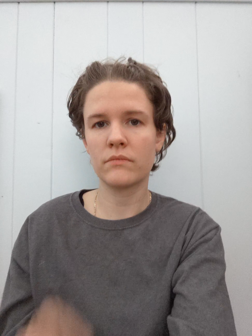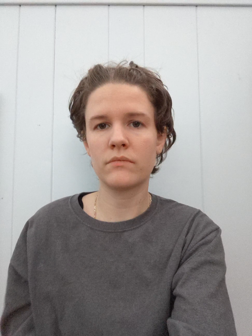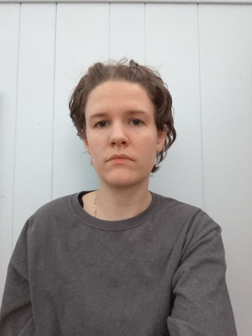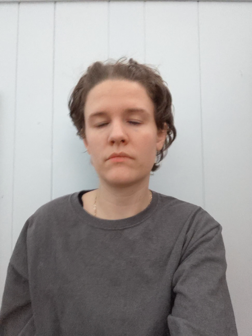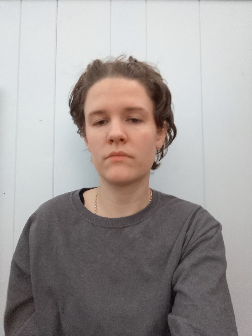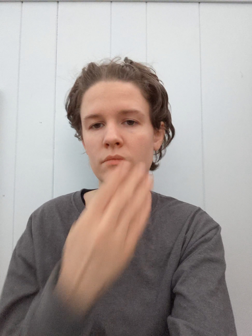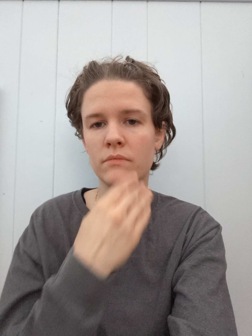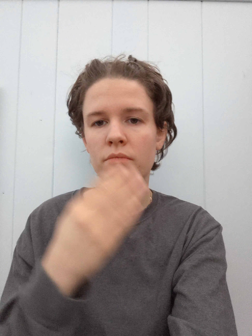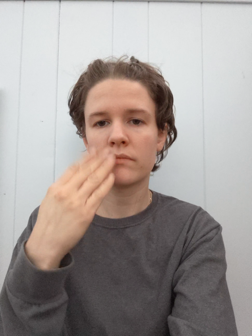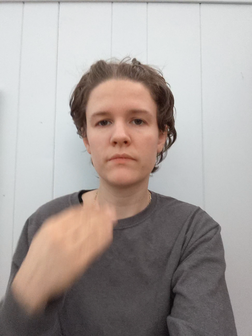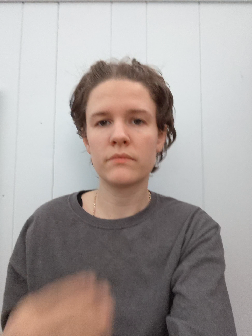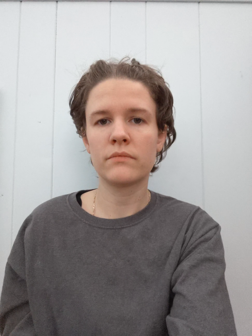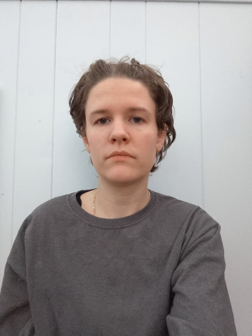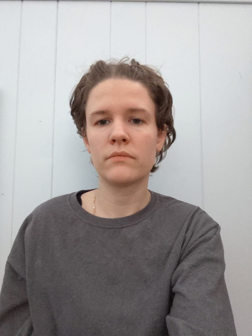napkin